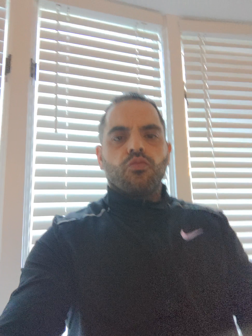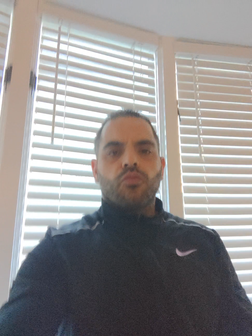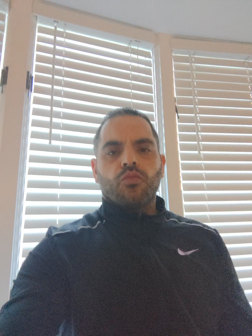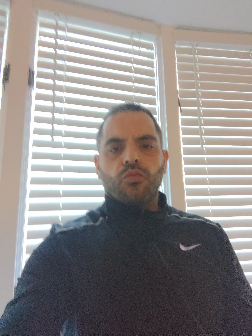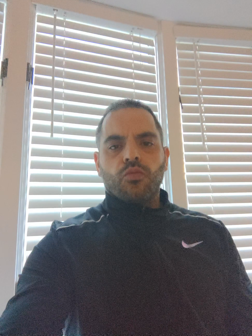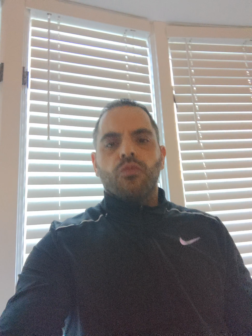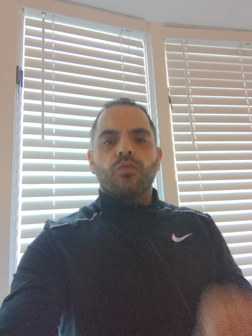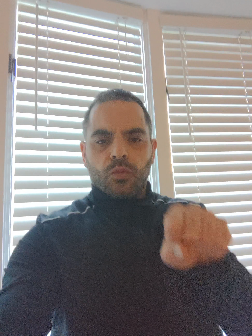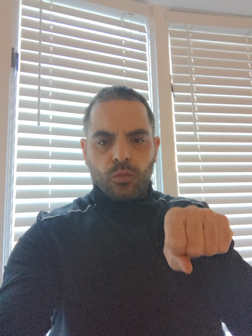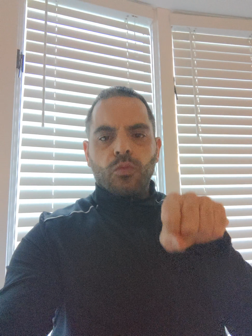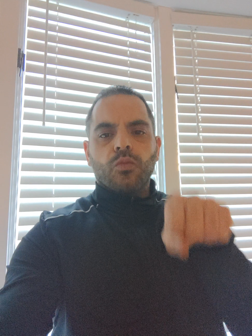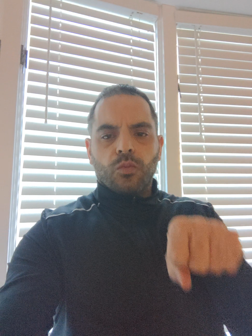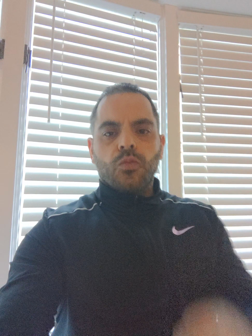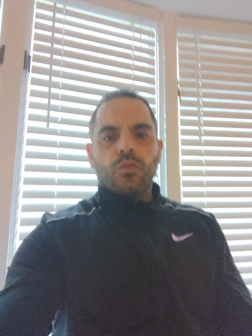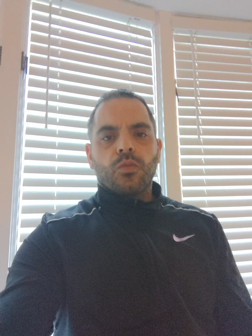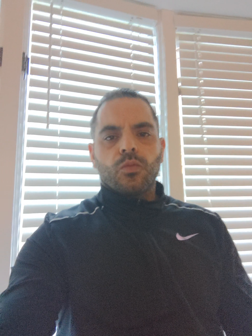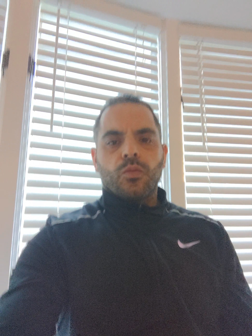yes